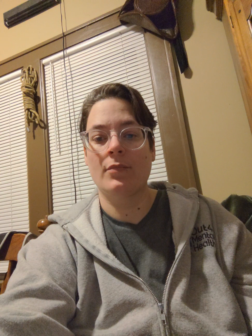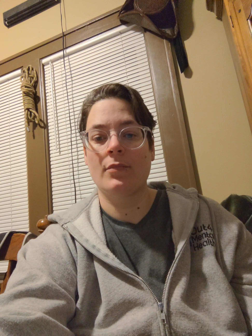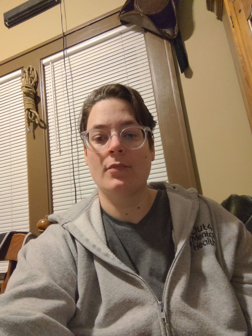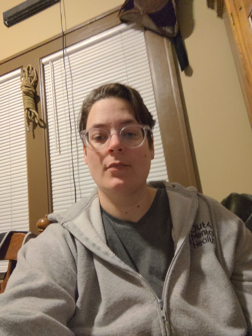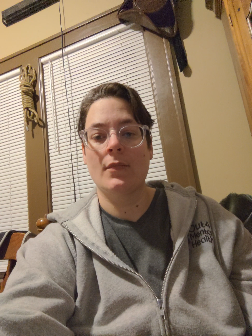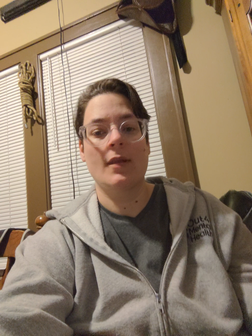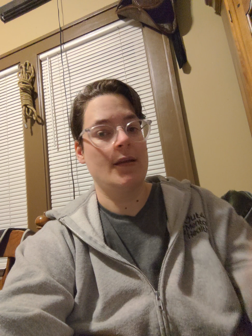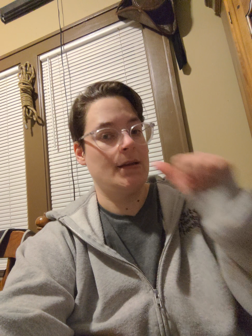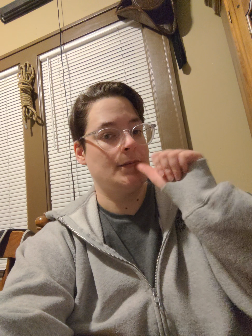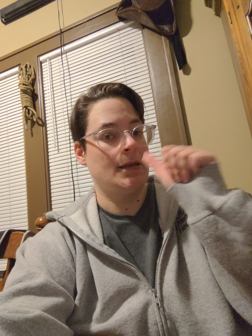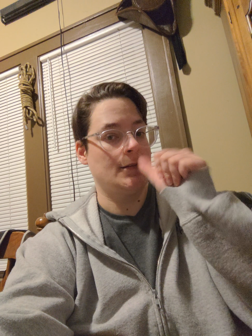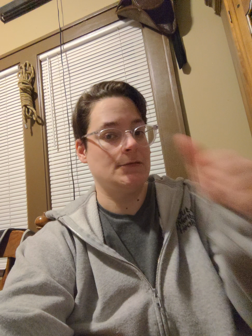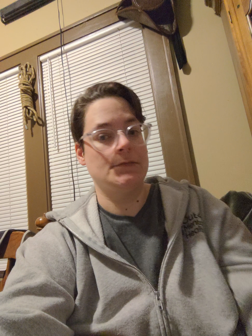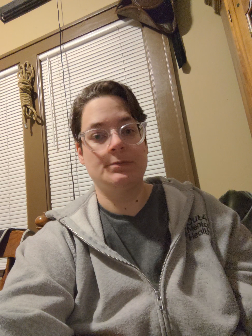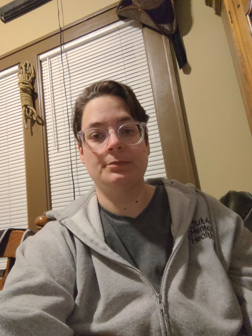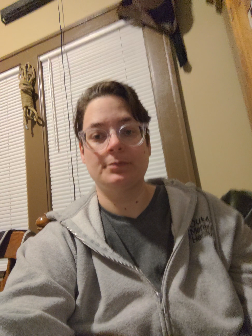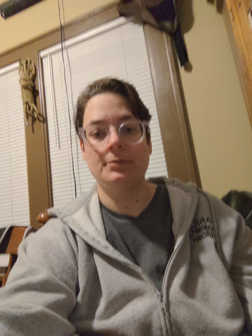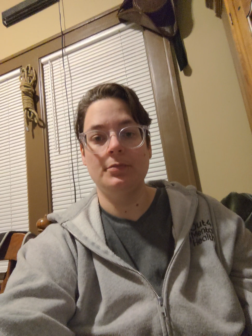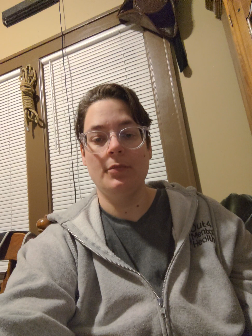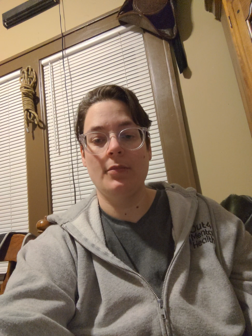nuts